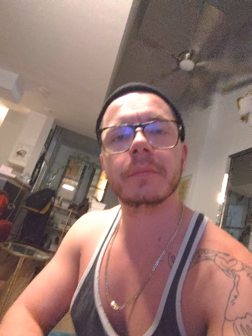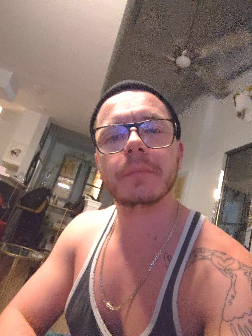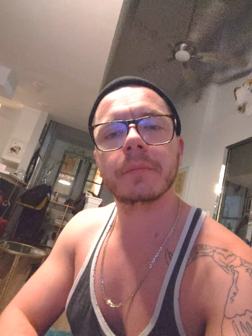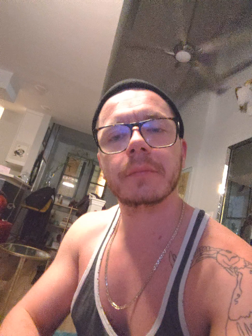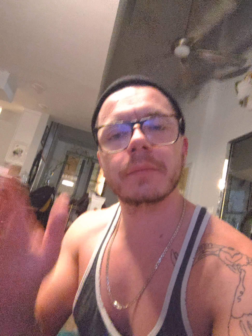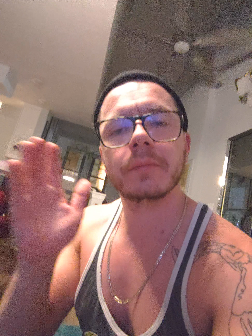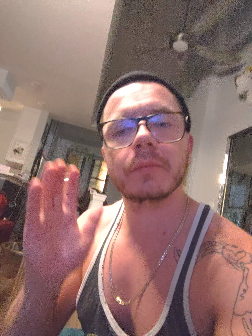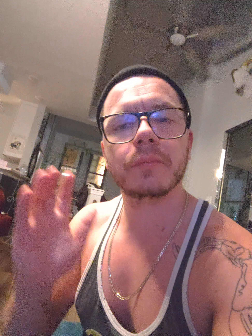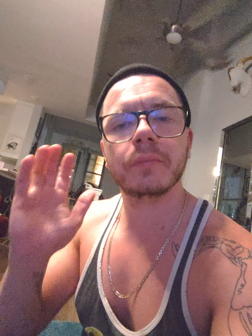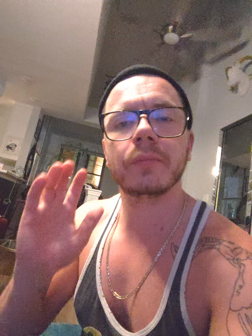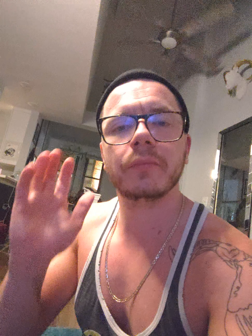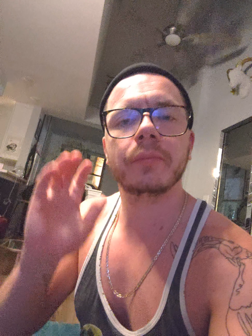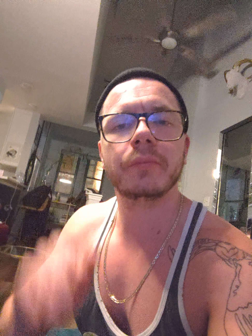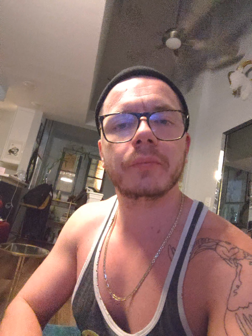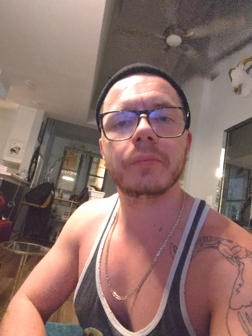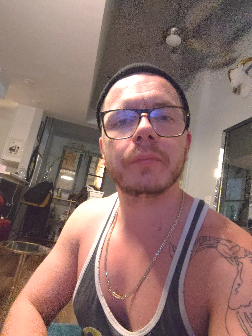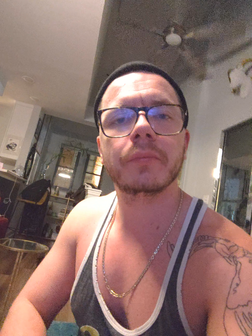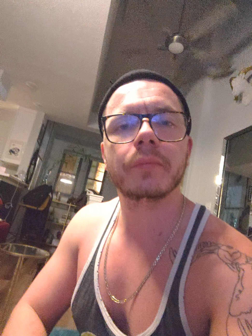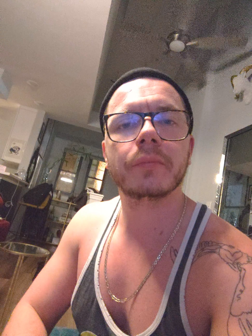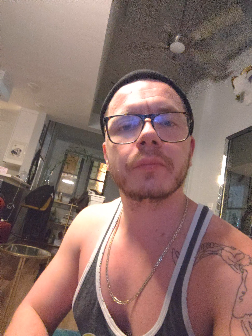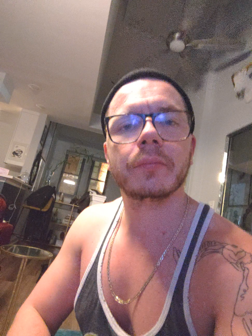before